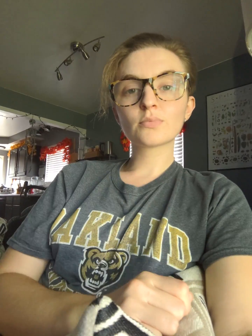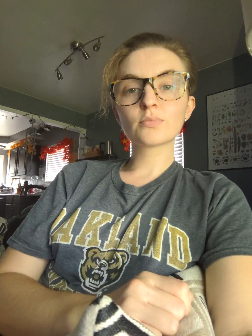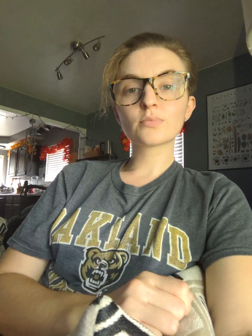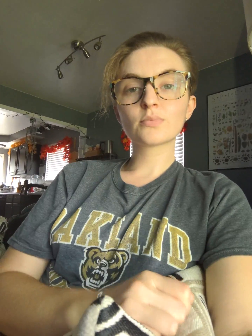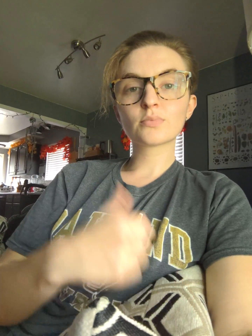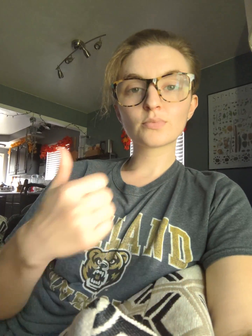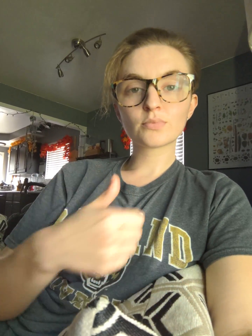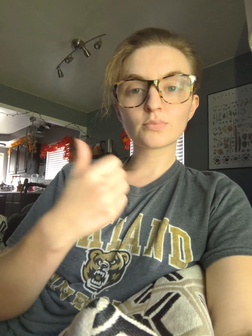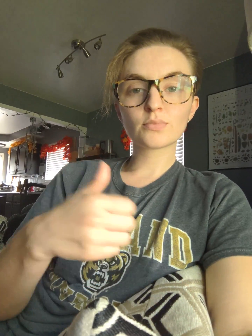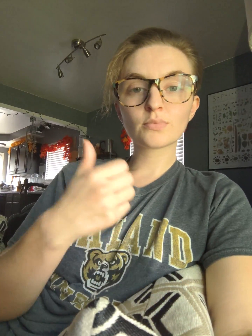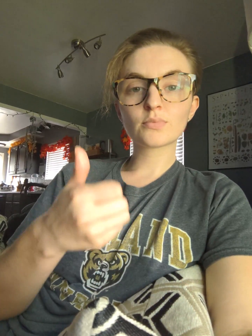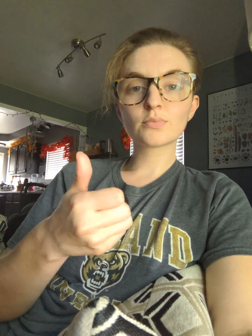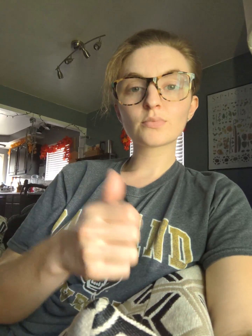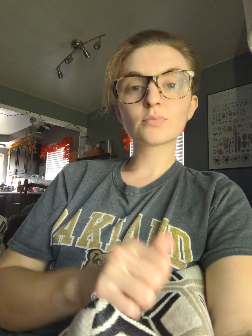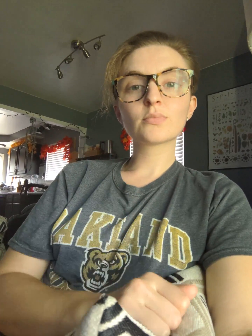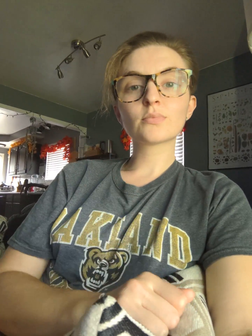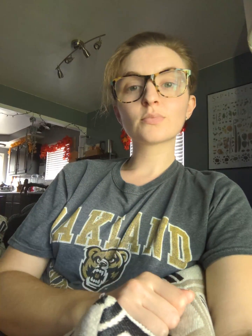chase